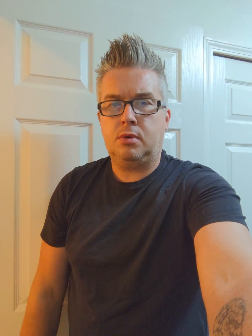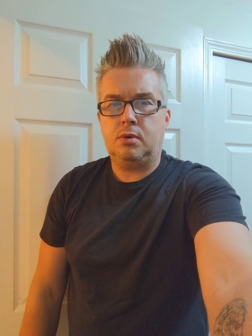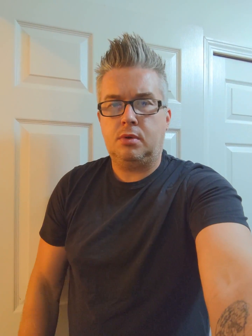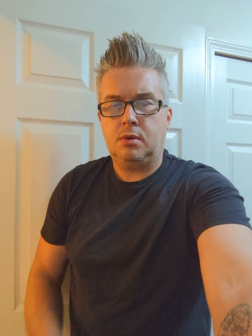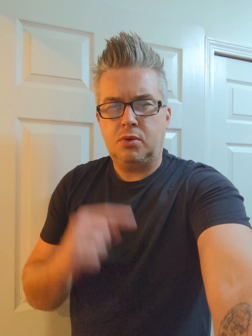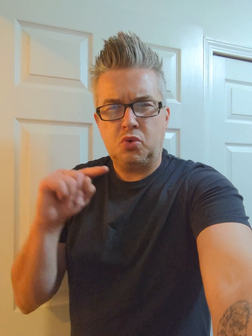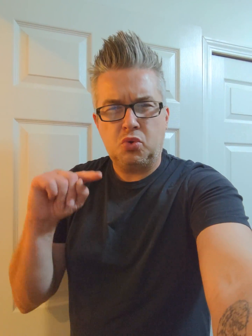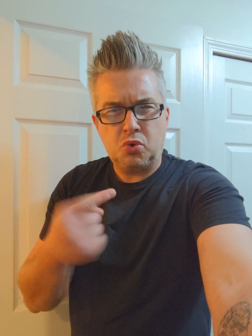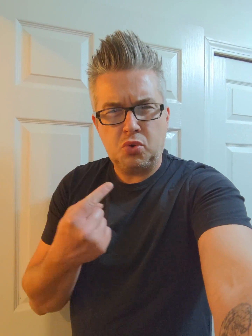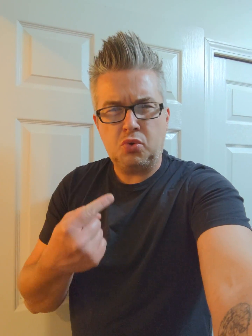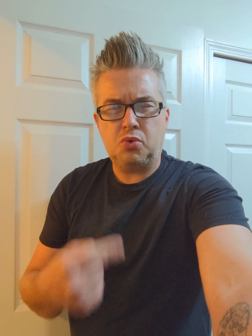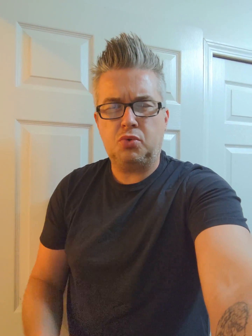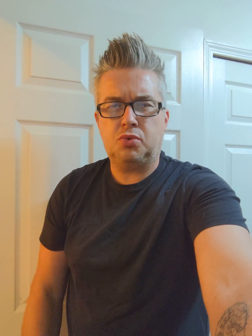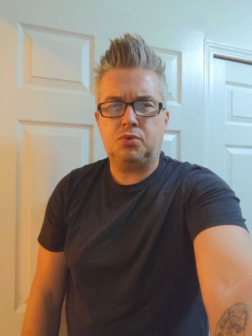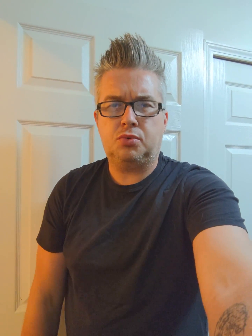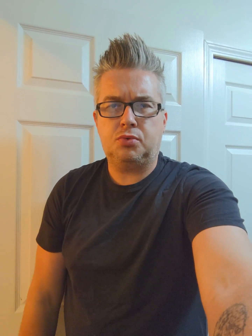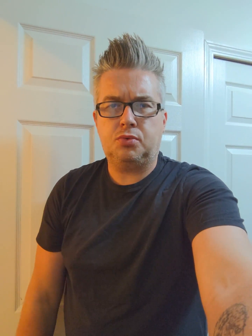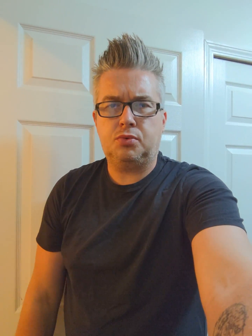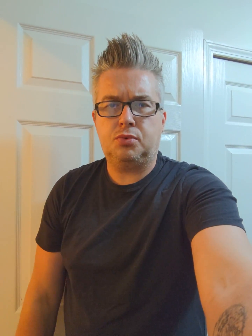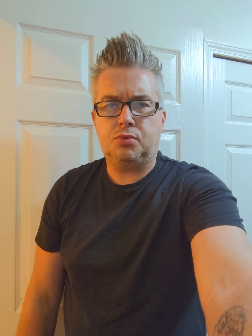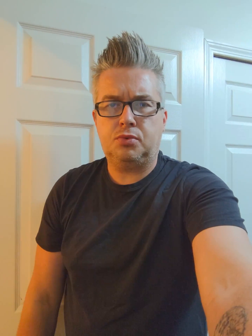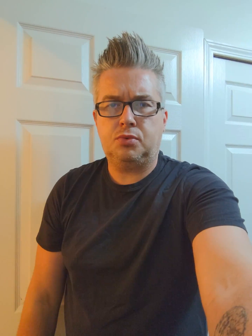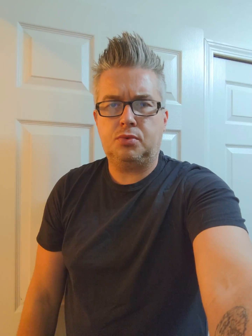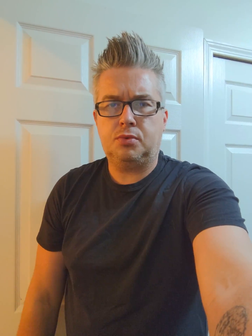hurt